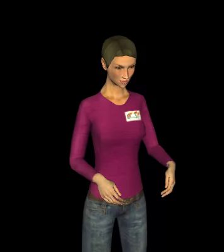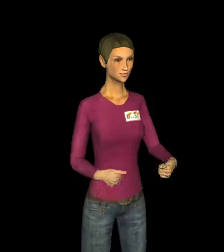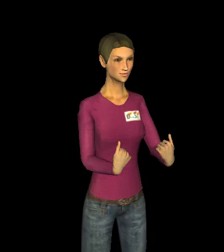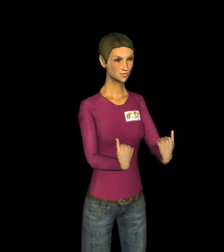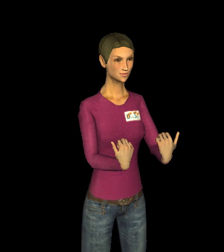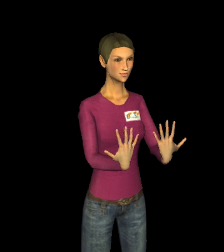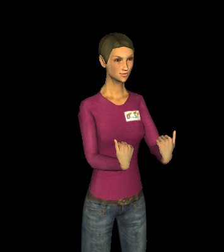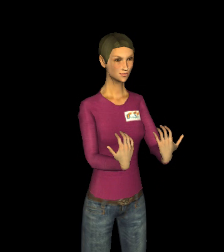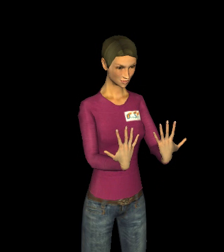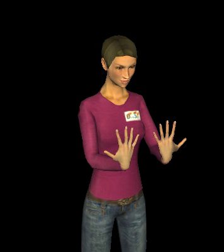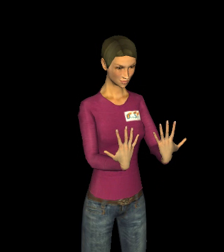كم